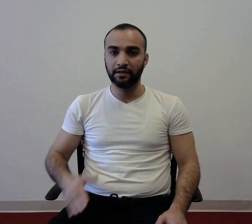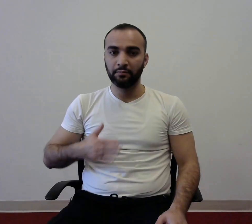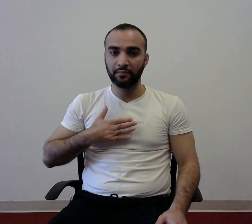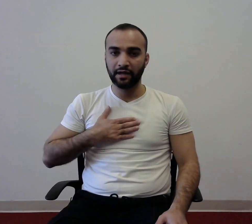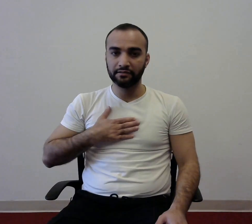mənim